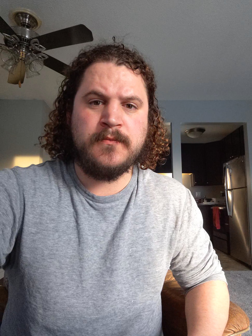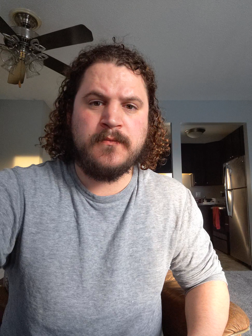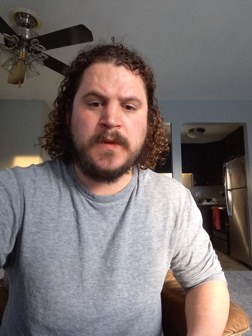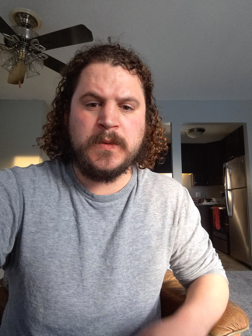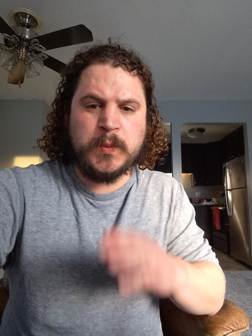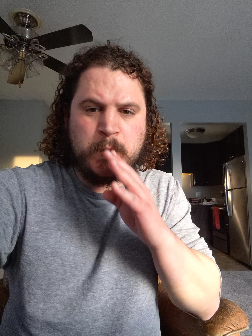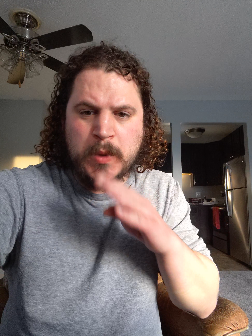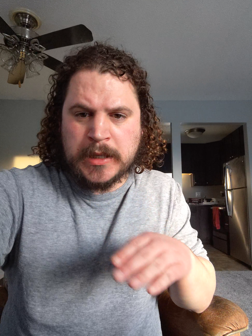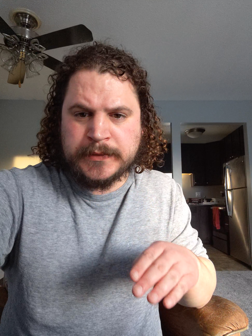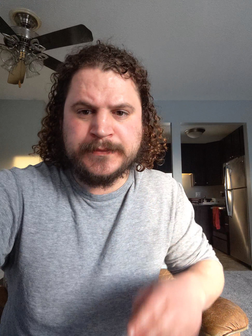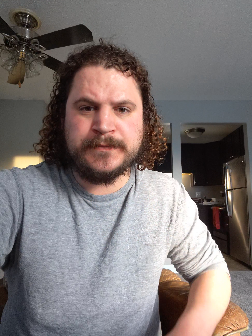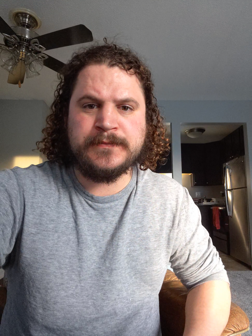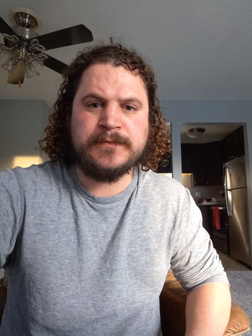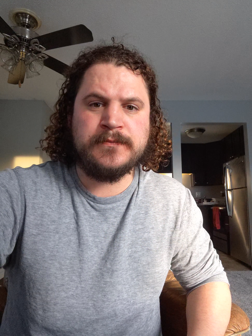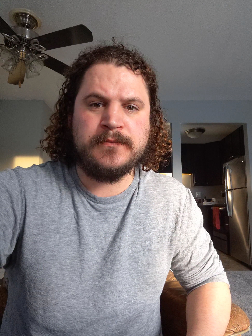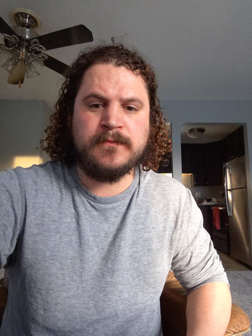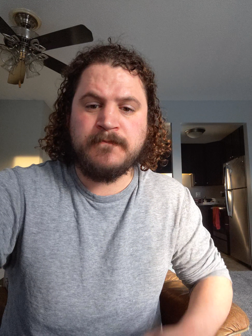quiet